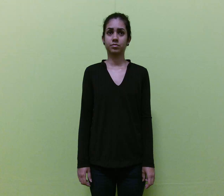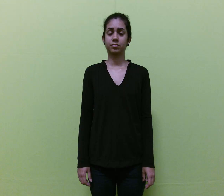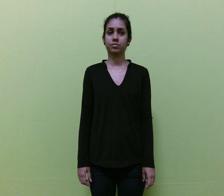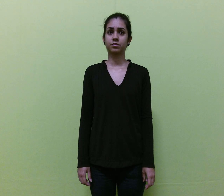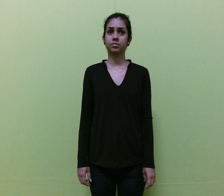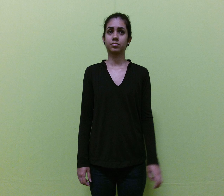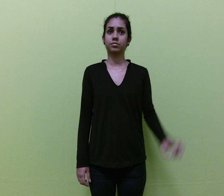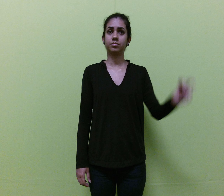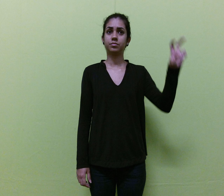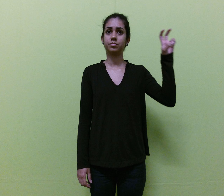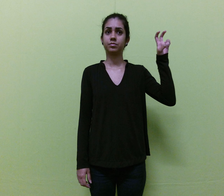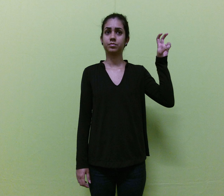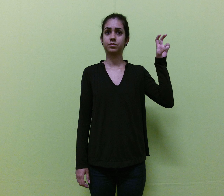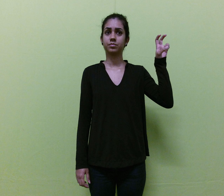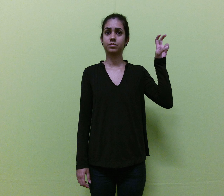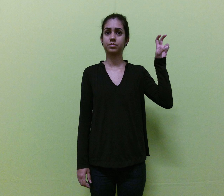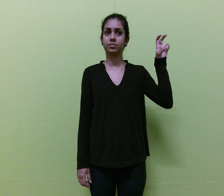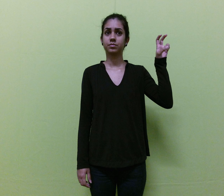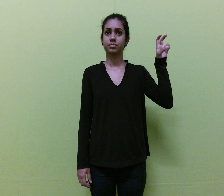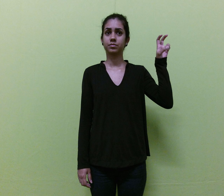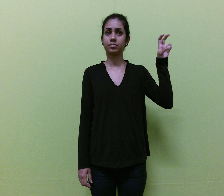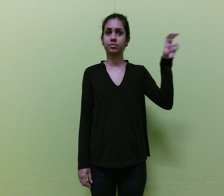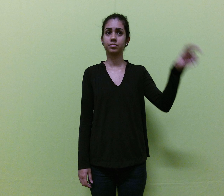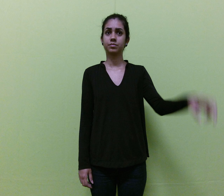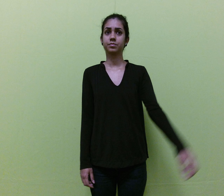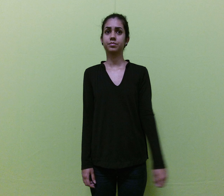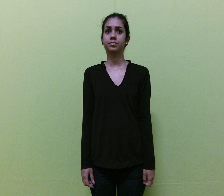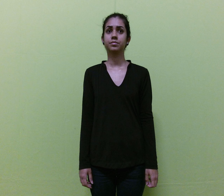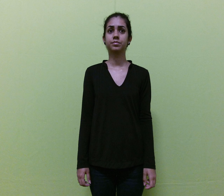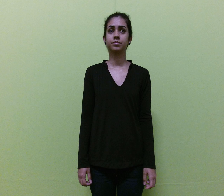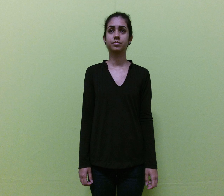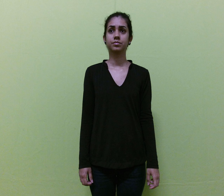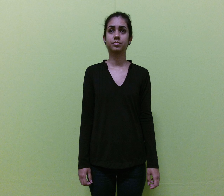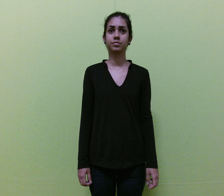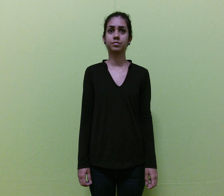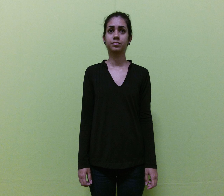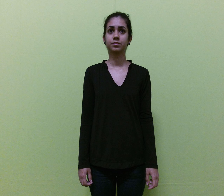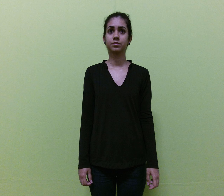cinco